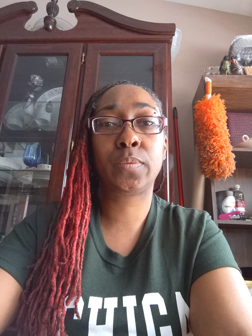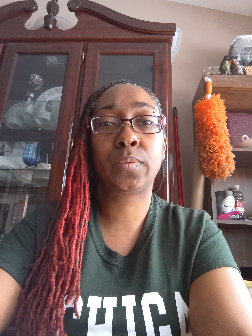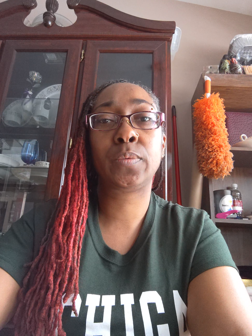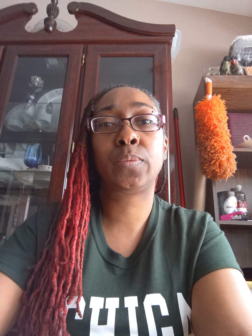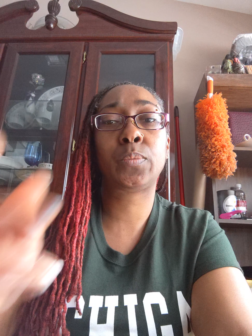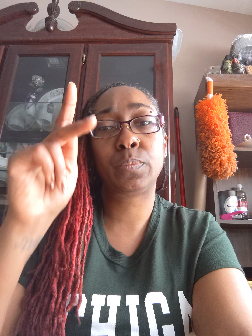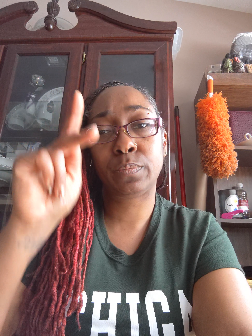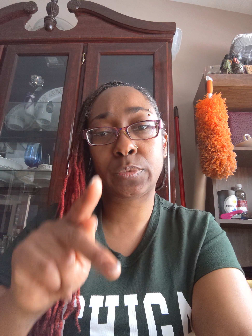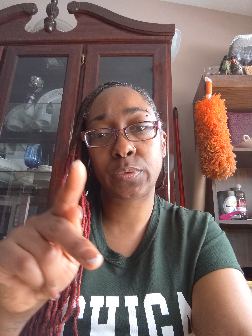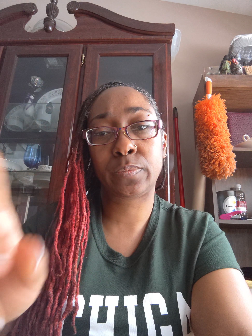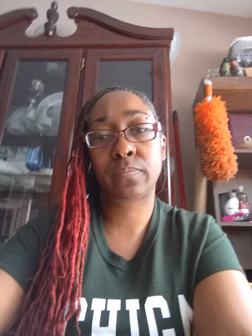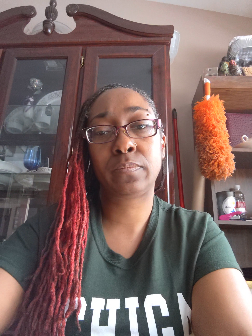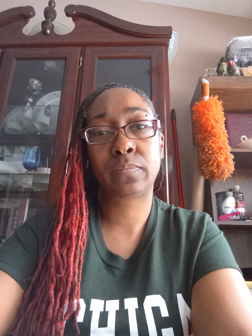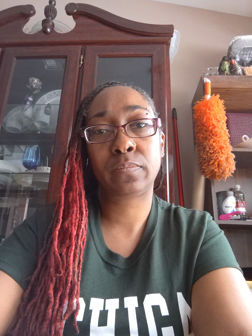person